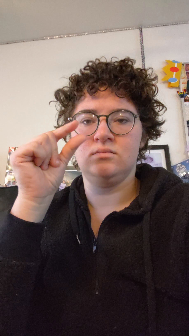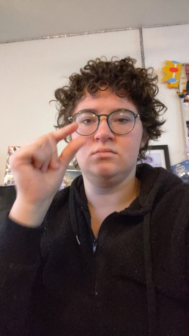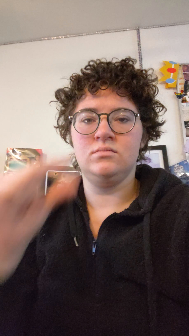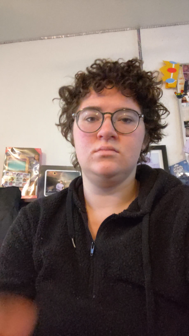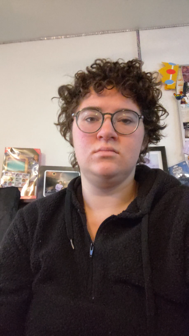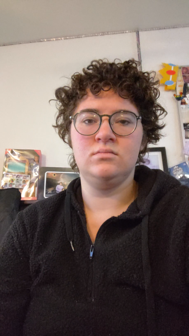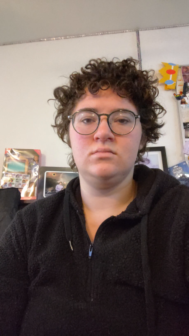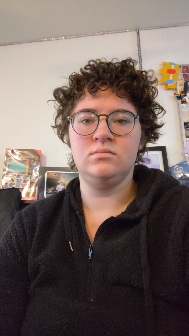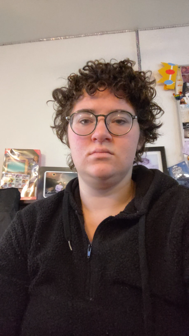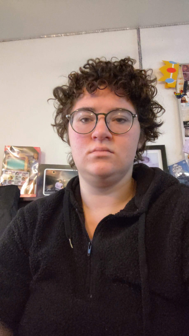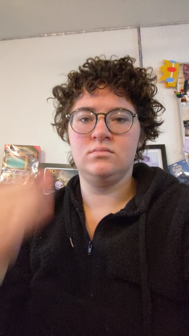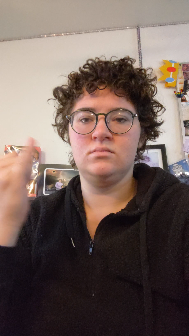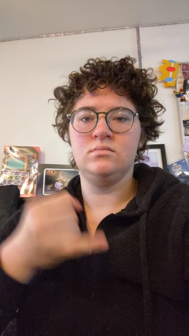last